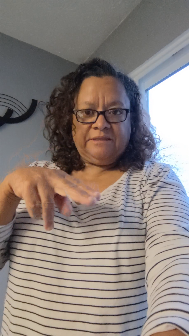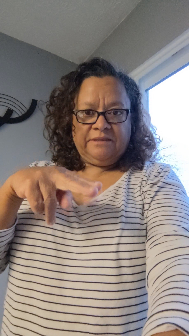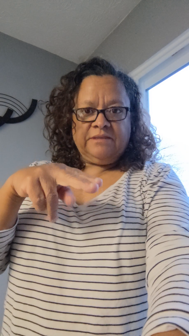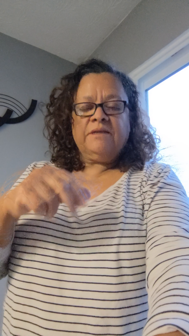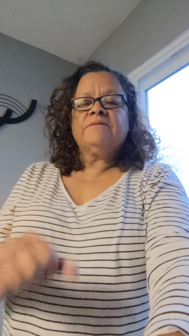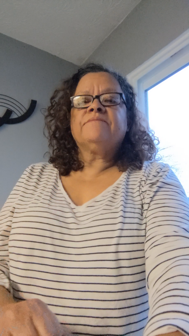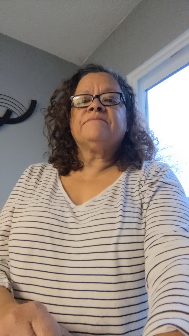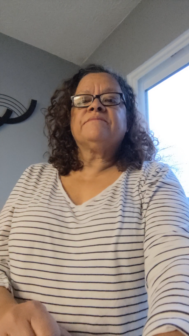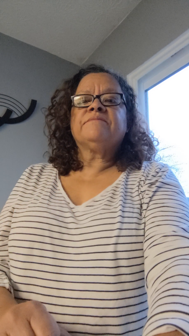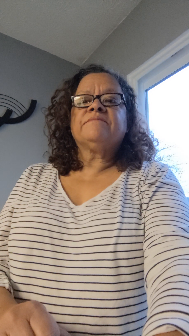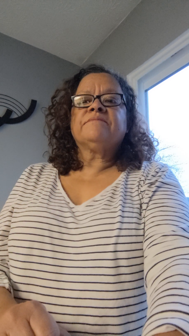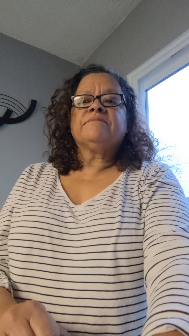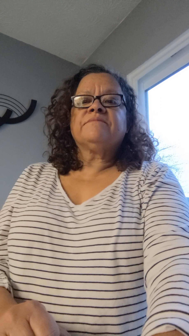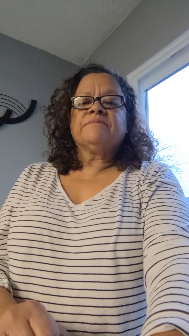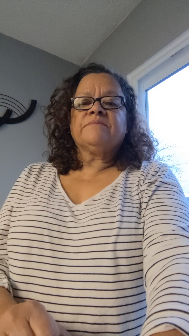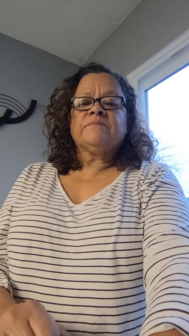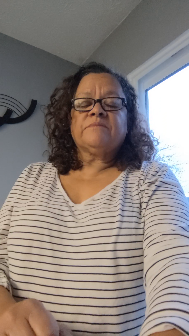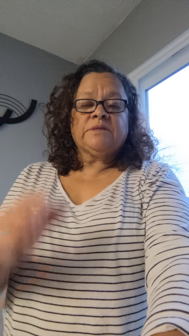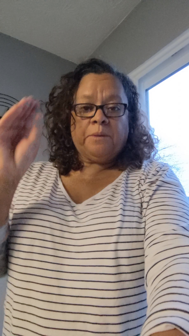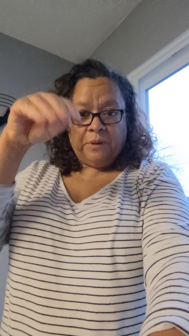put